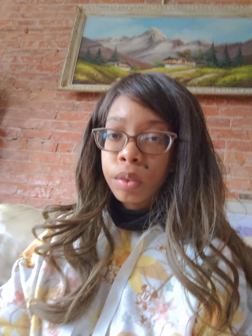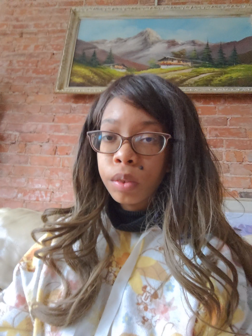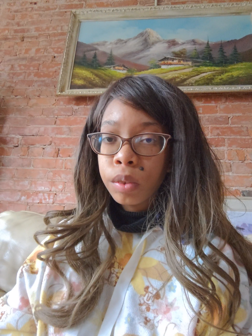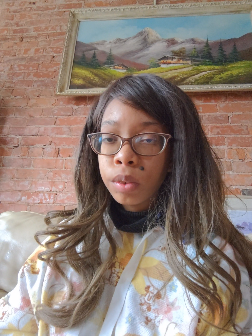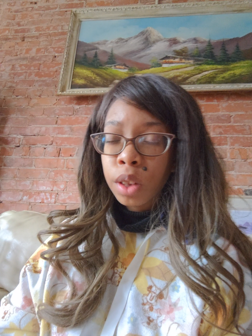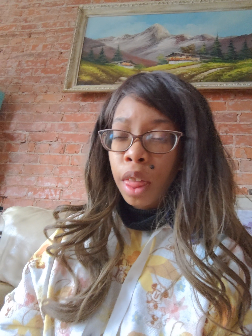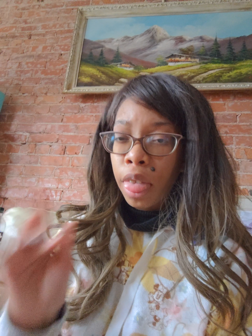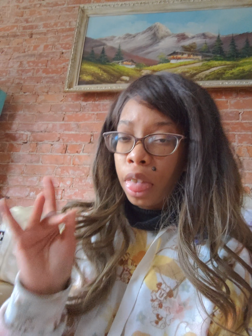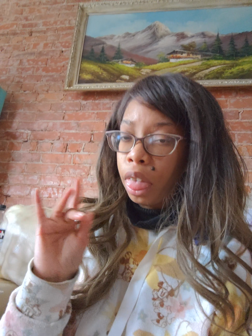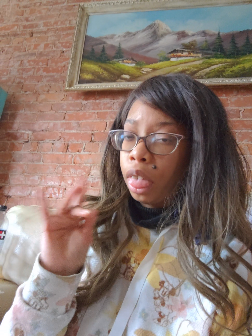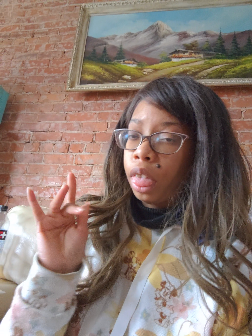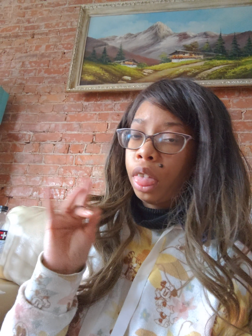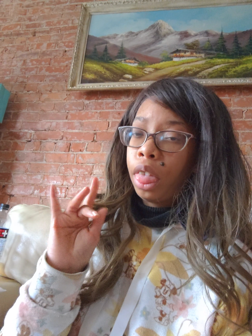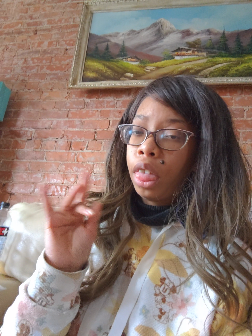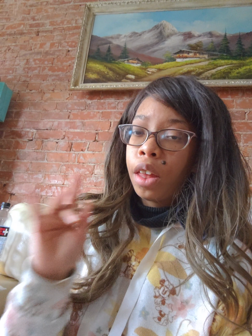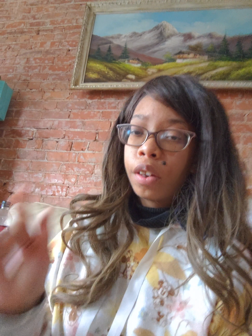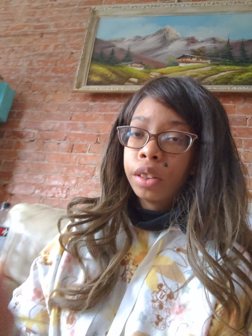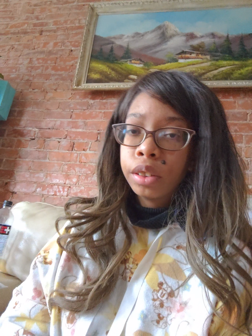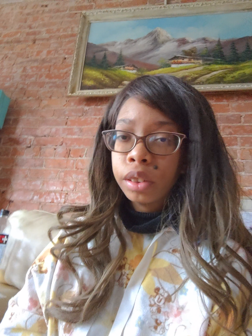yucky